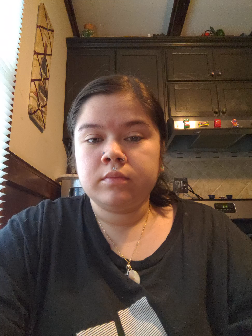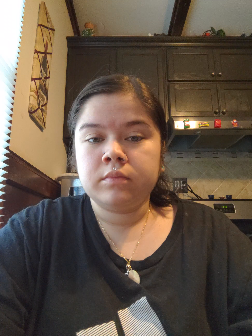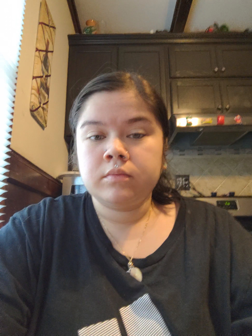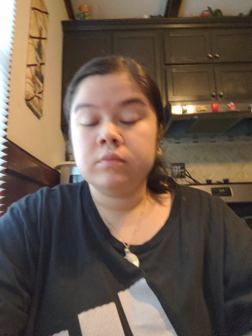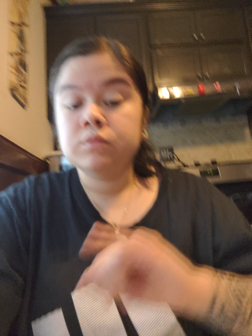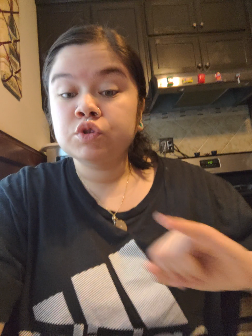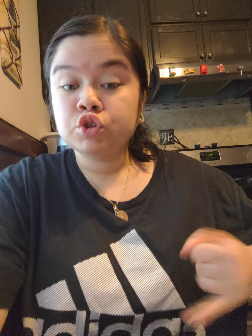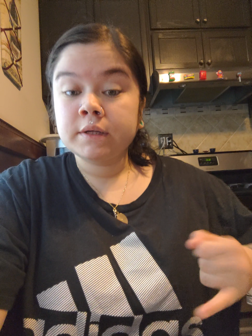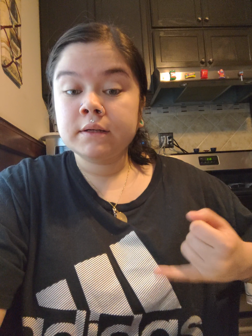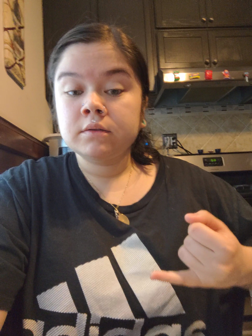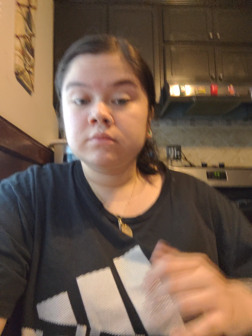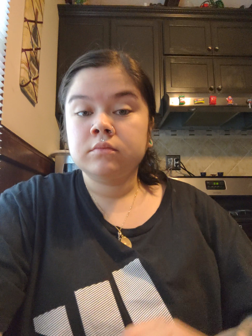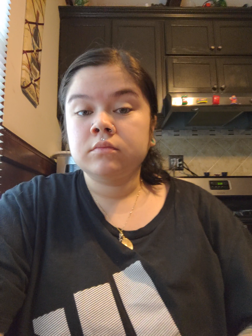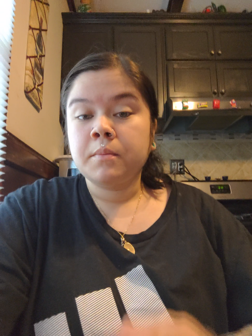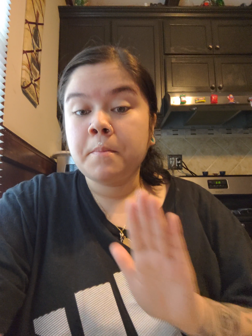jeans